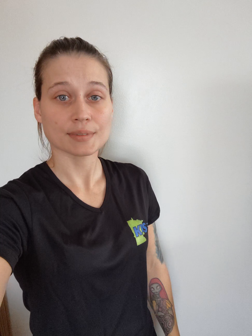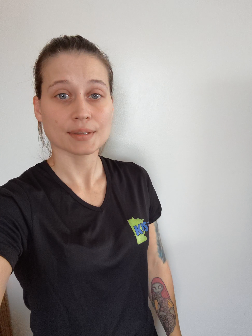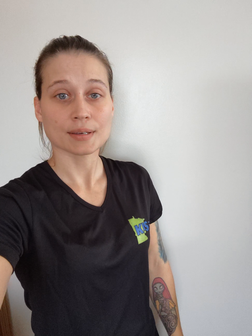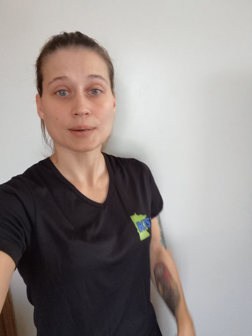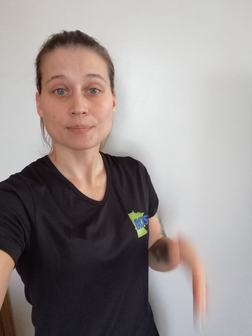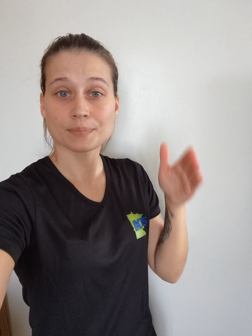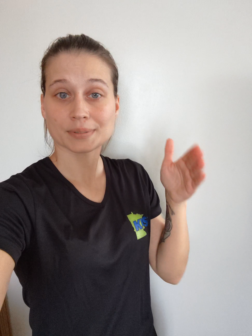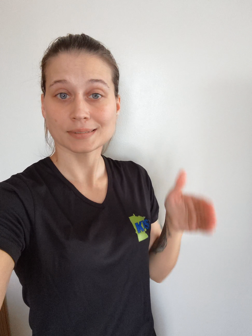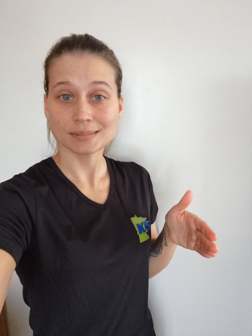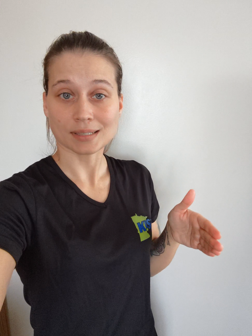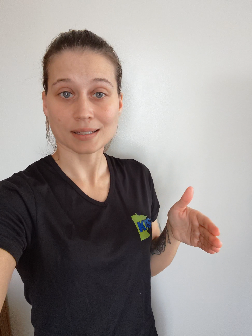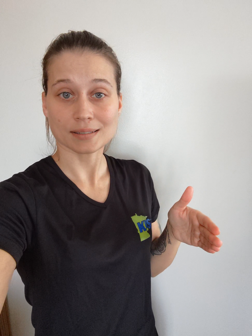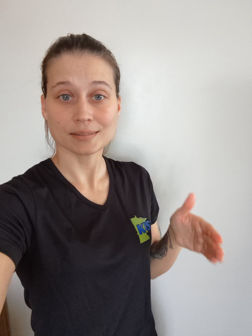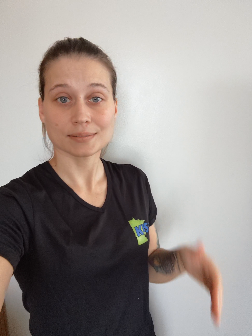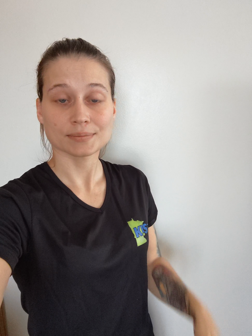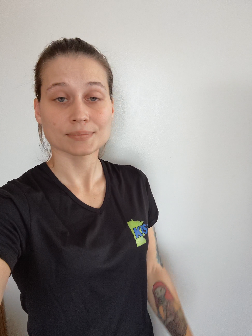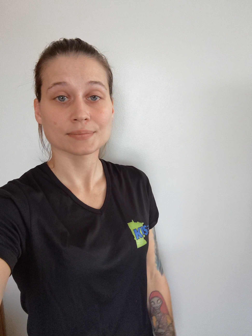beside